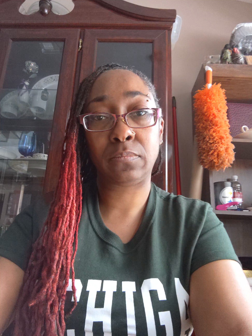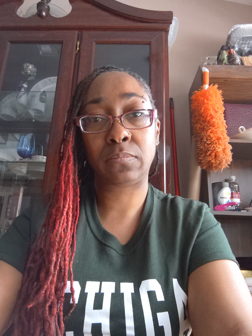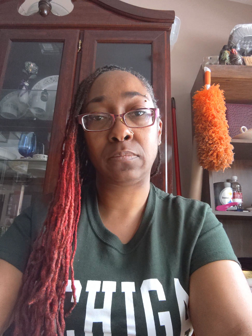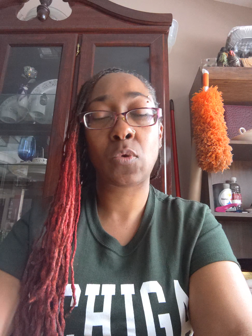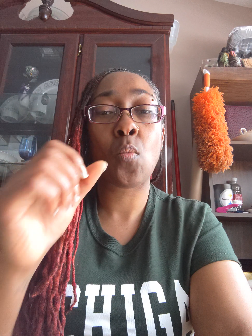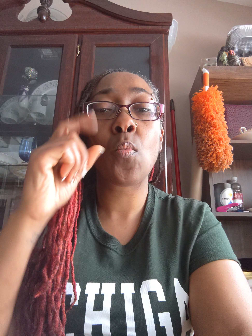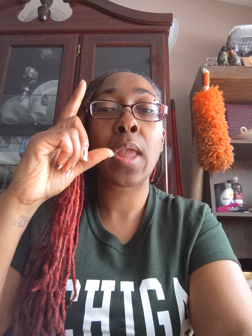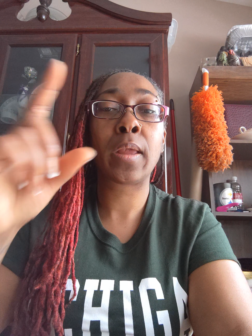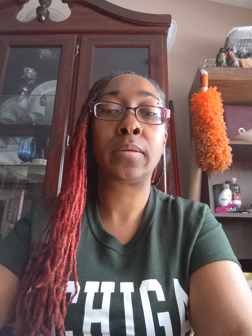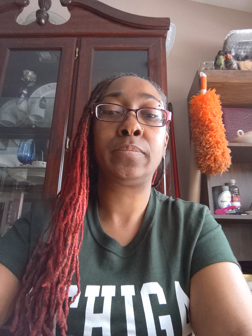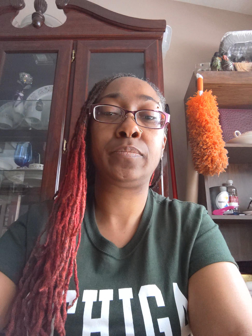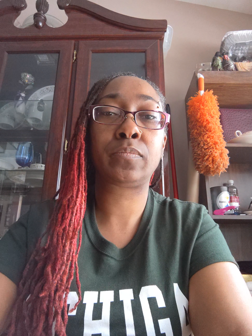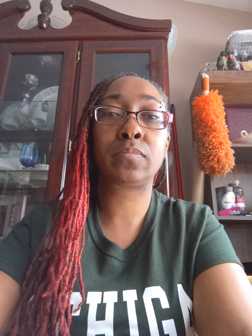wake